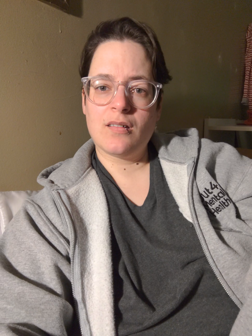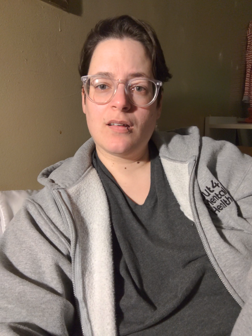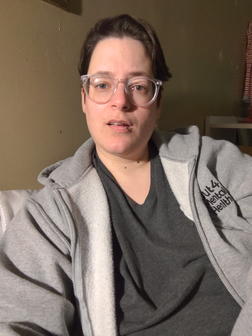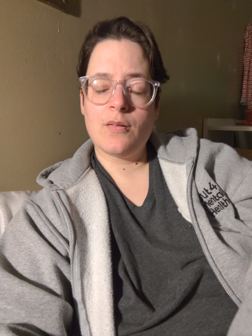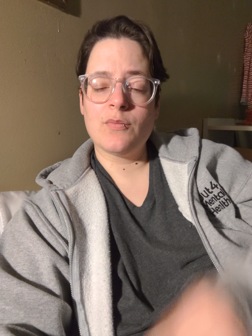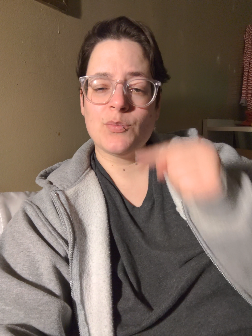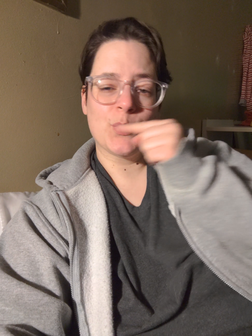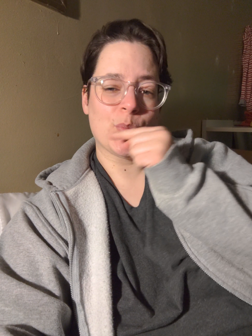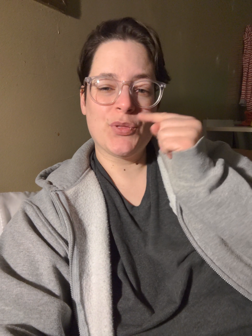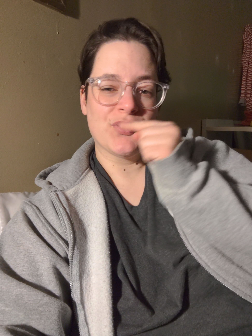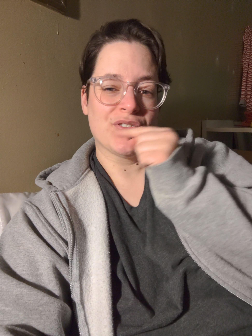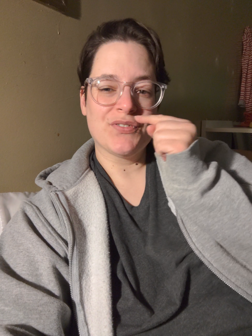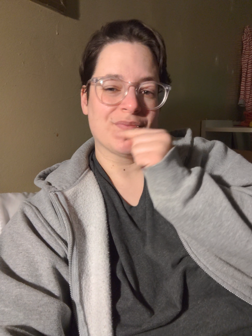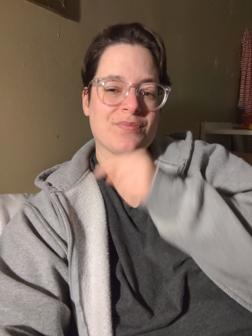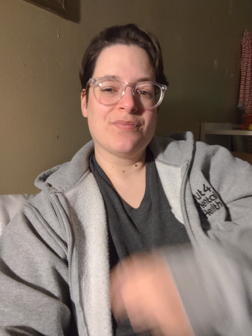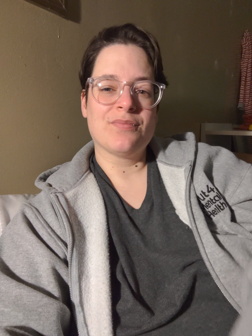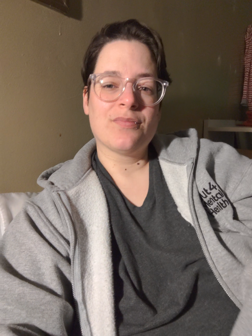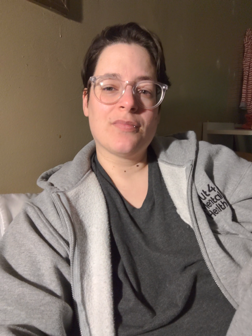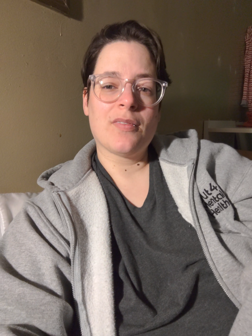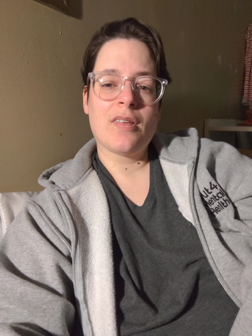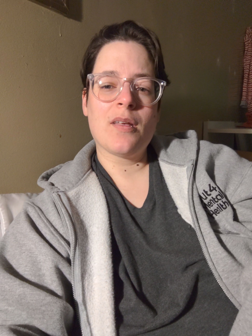toothbrush